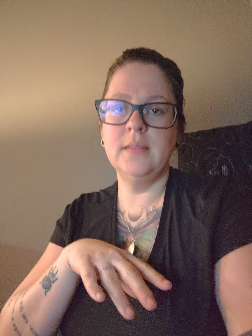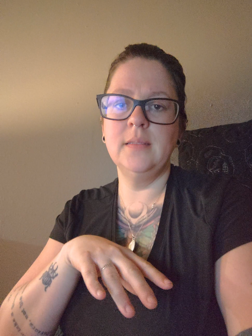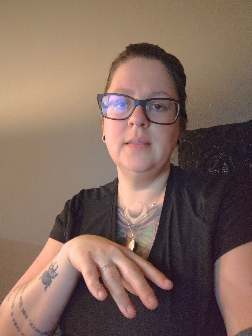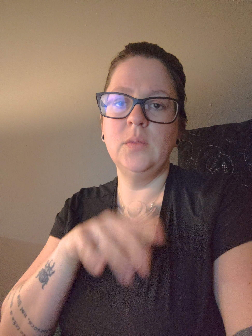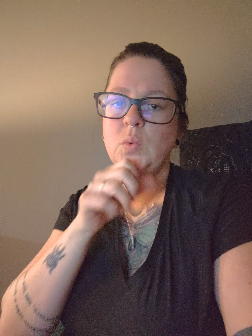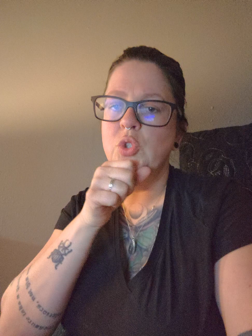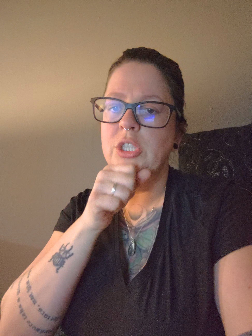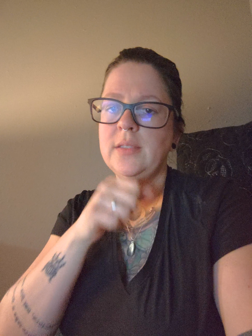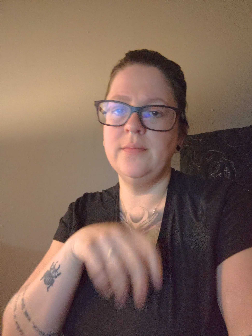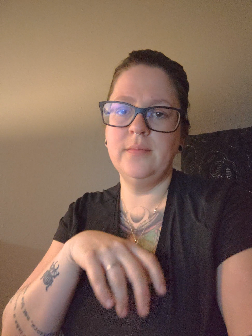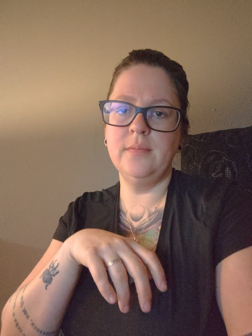orange